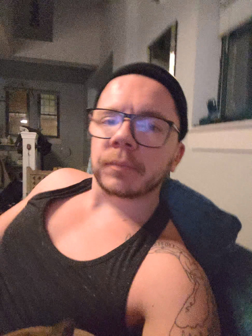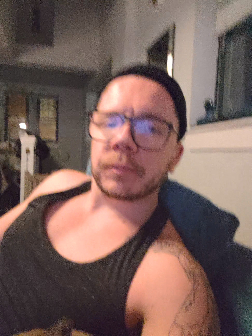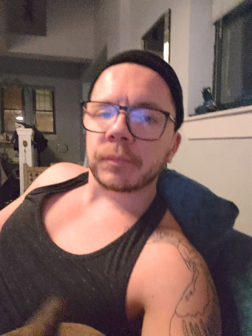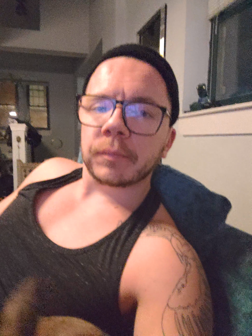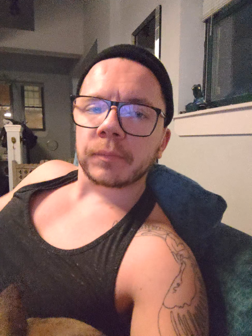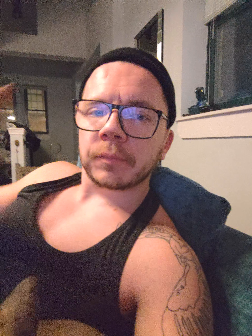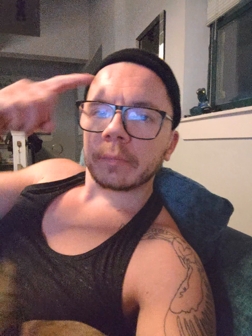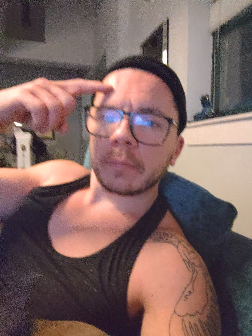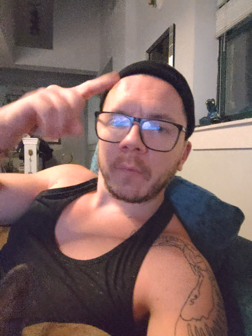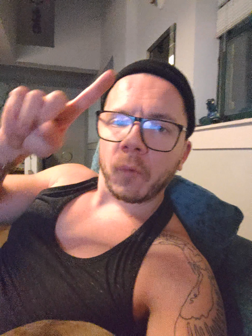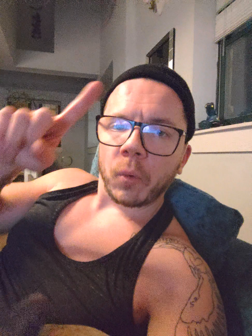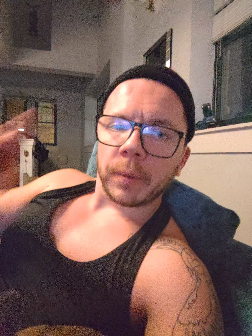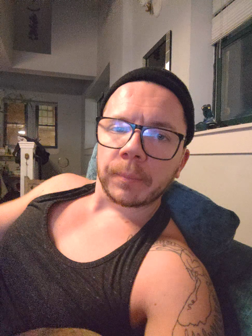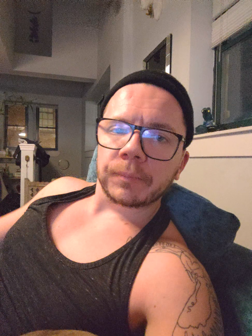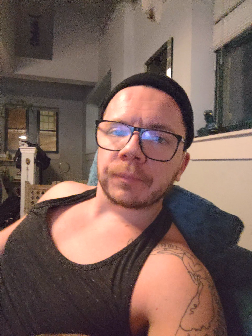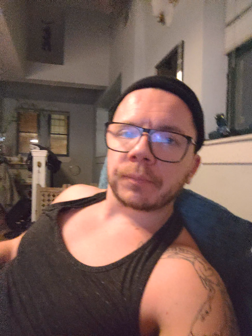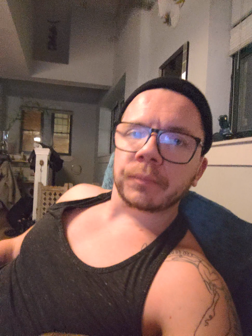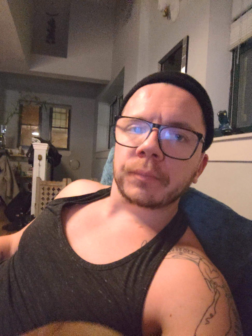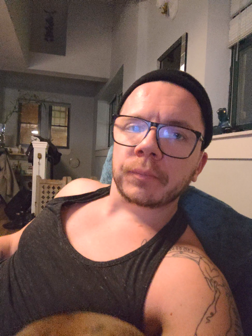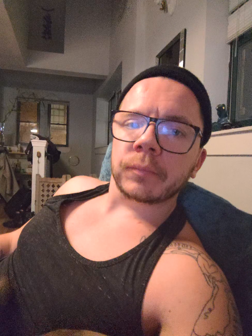for